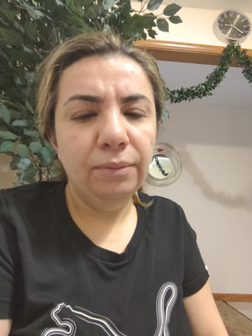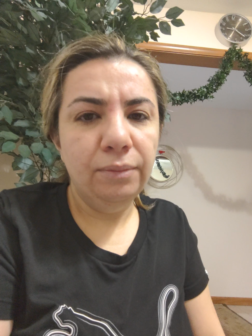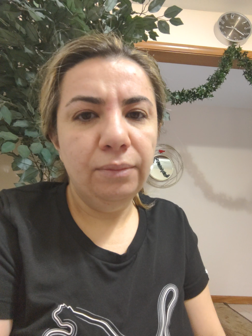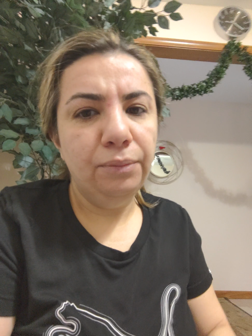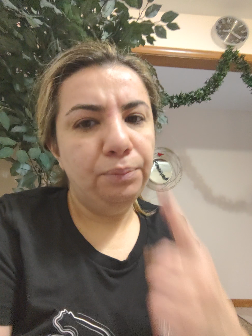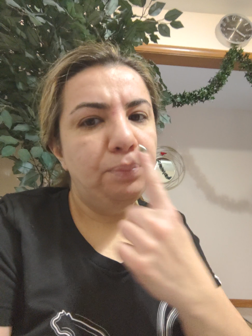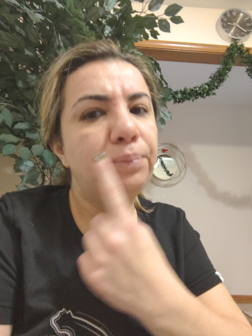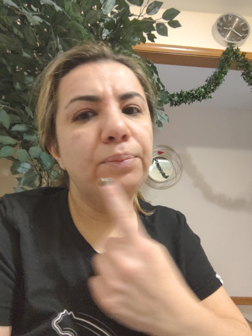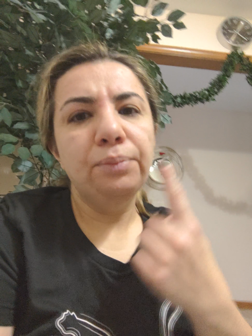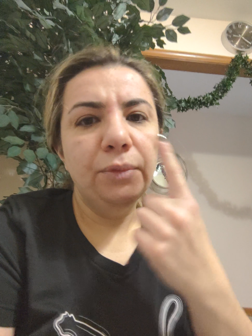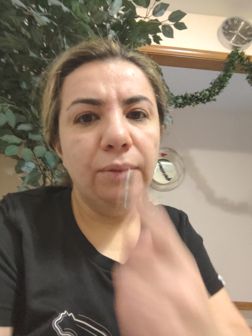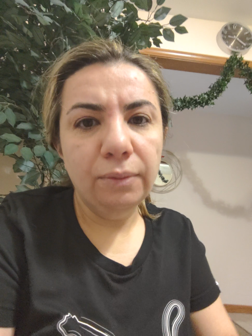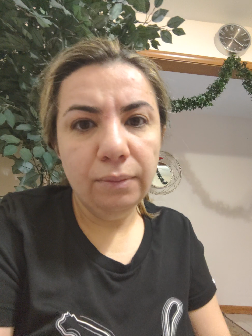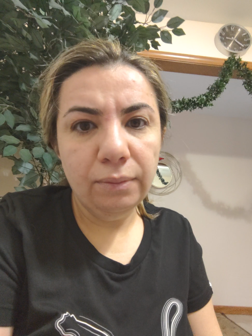lips